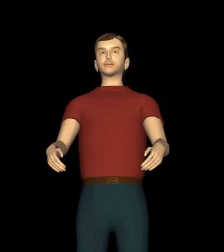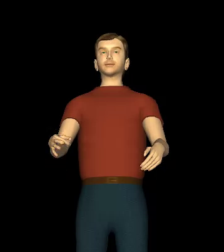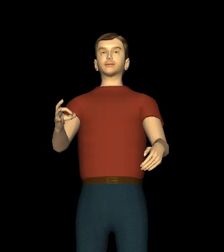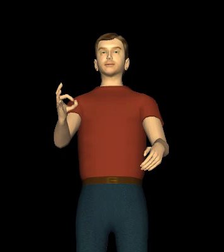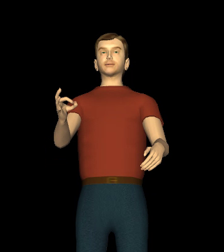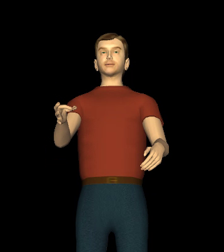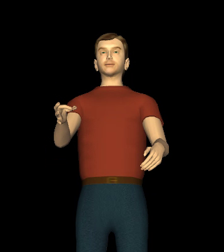نعم